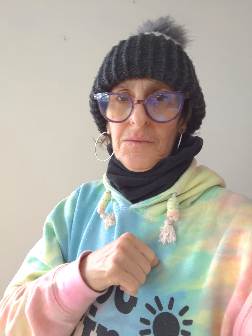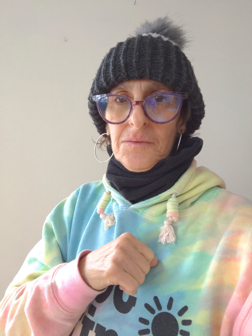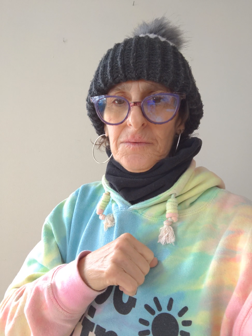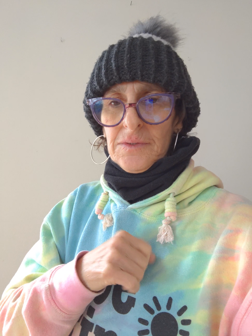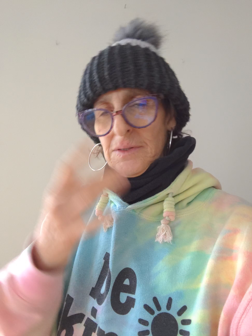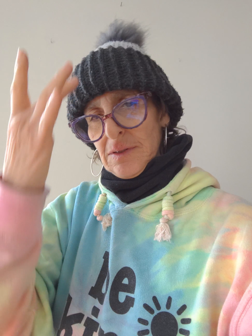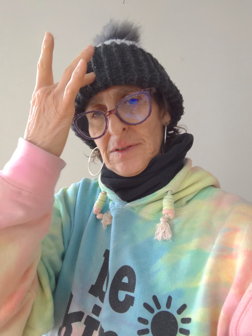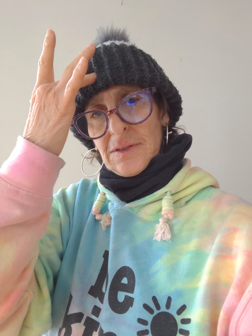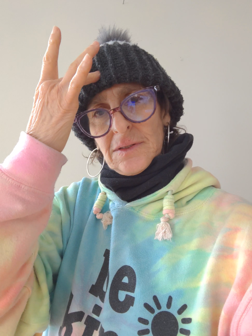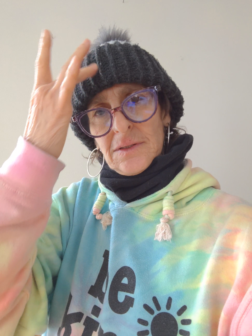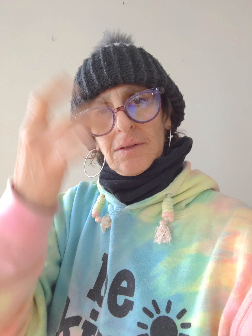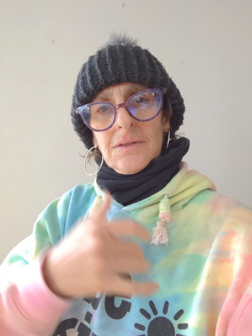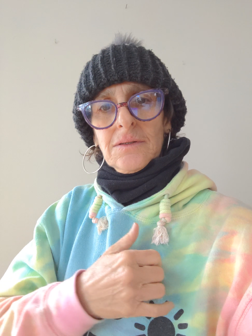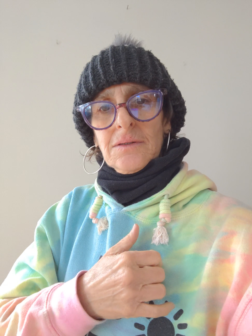sick